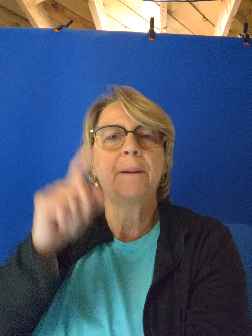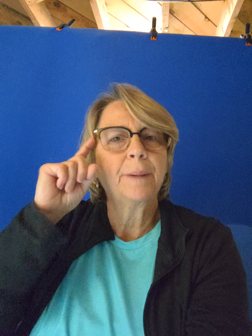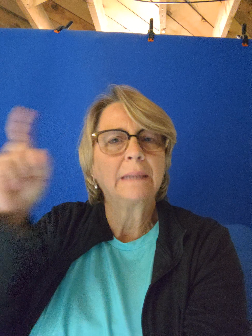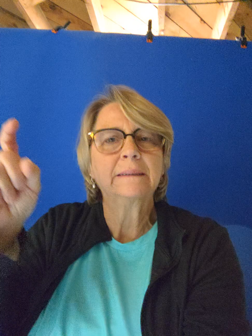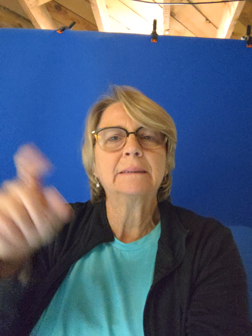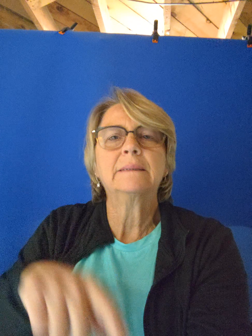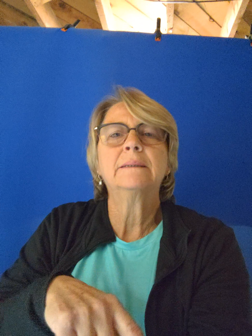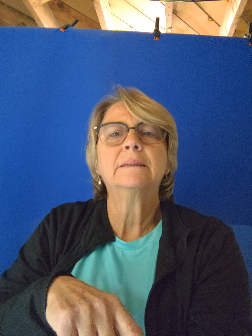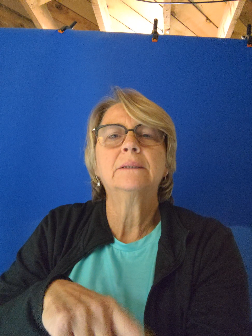penny